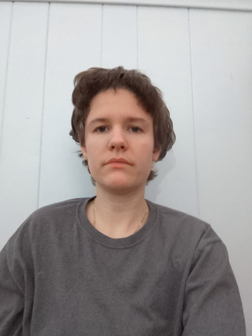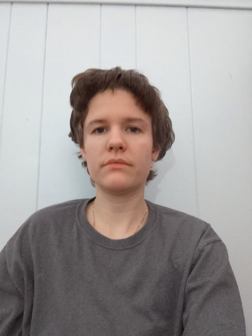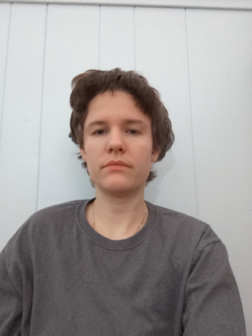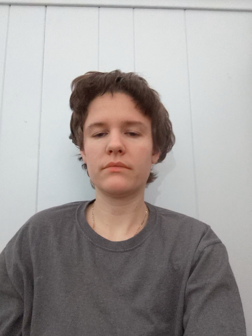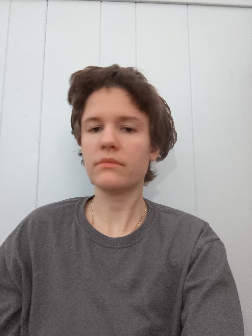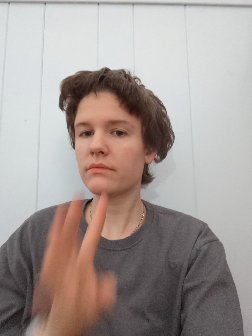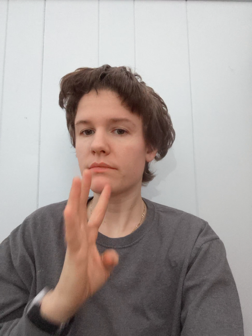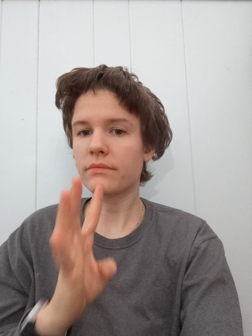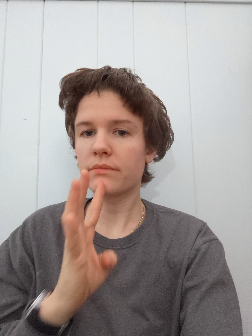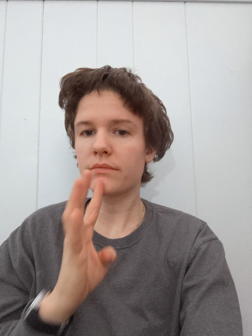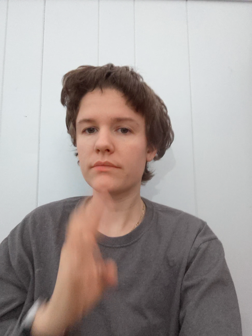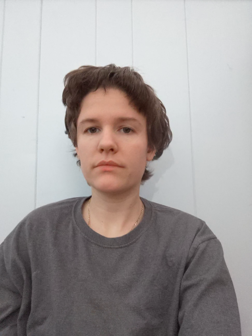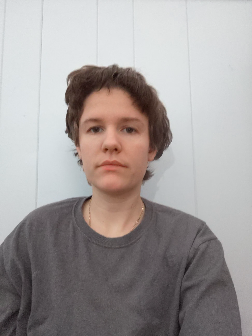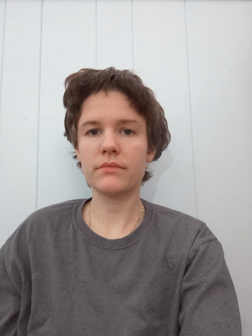talk